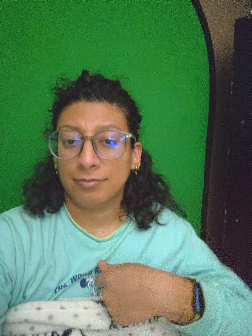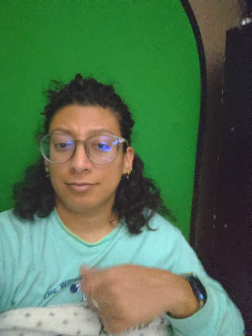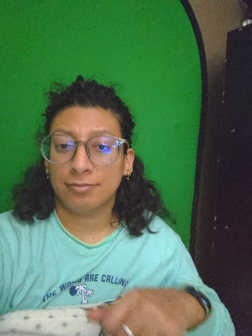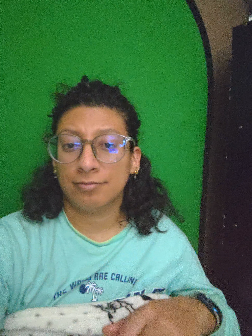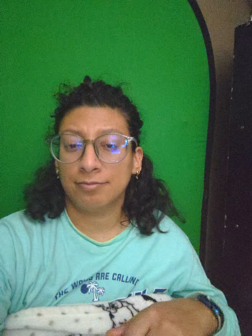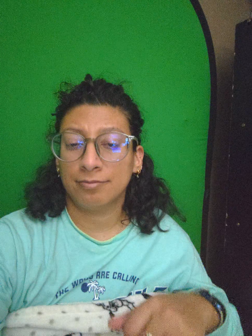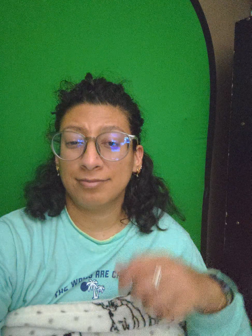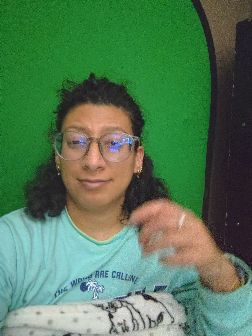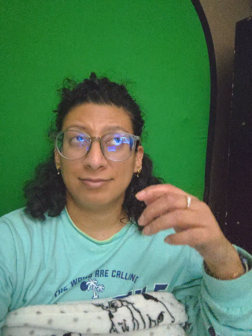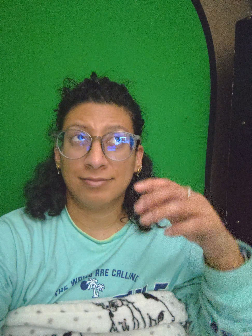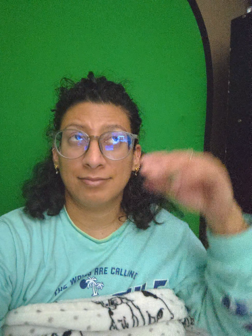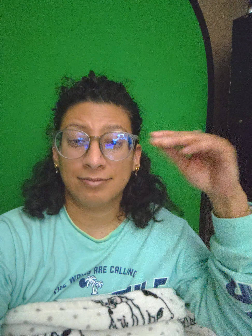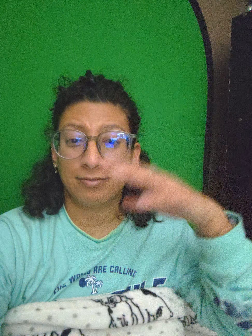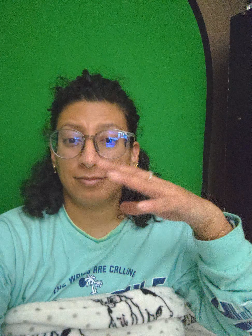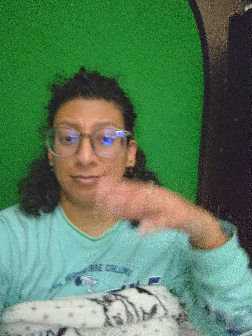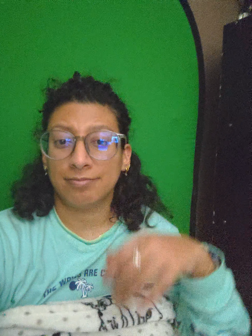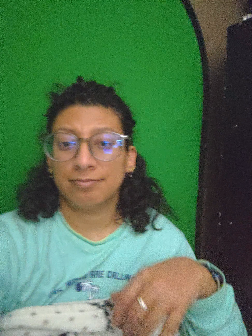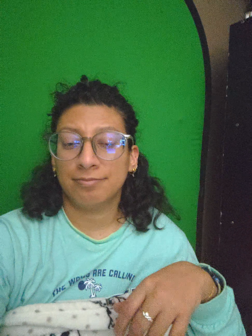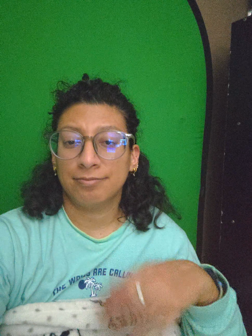lamp